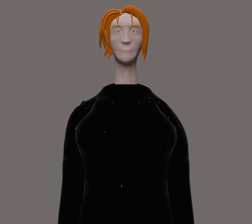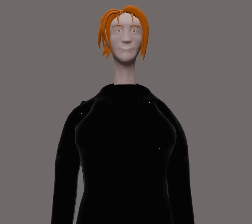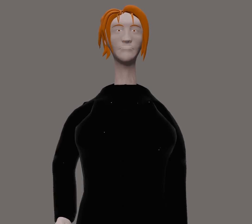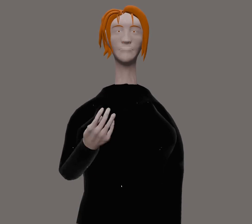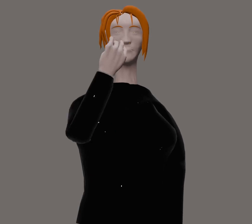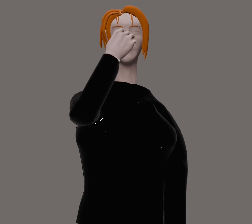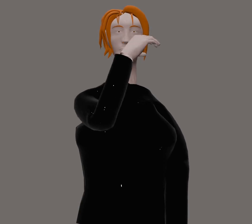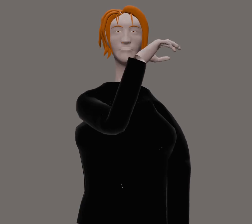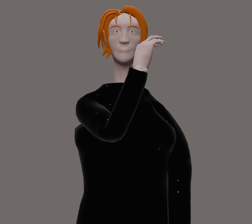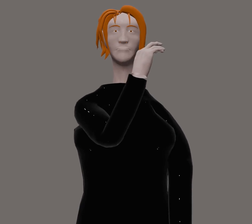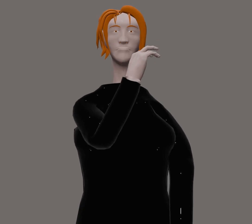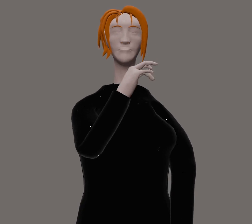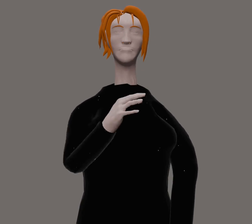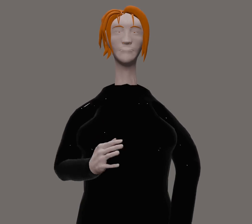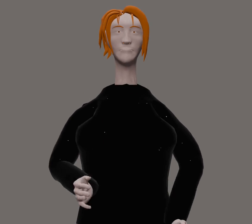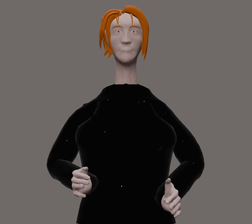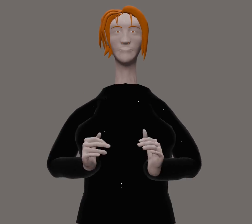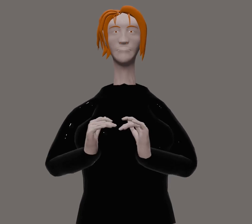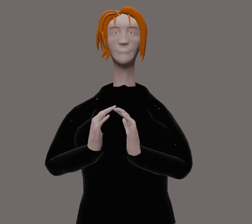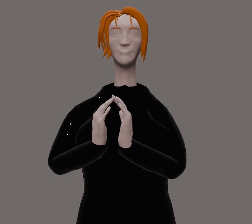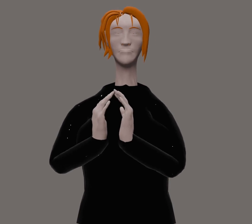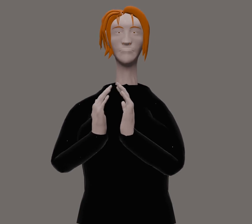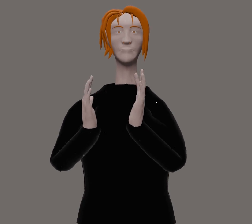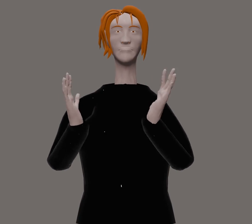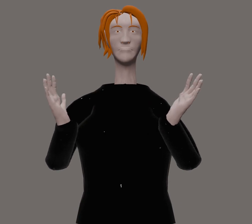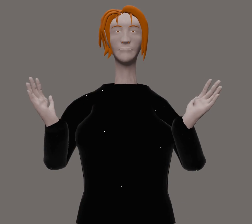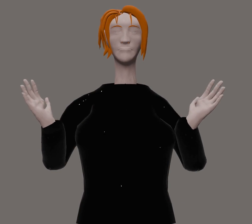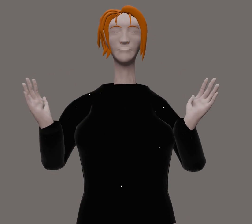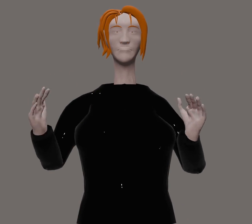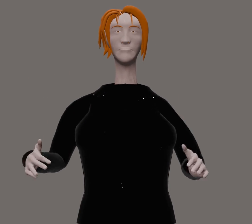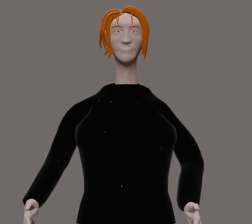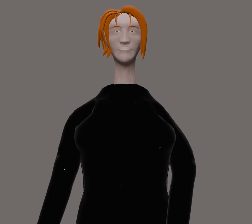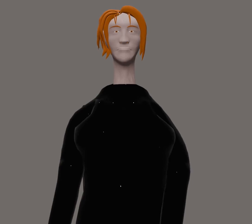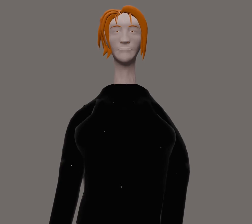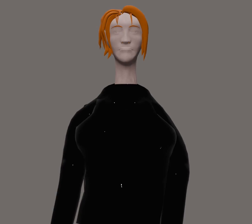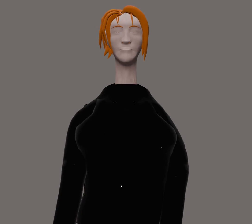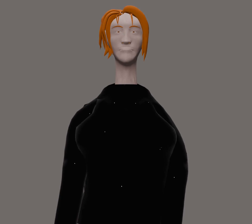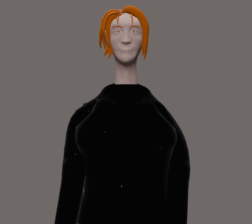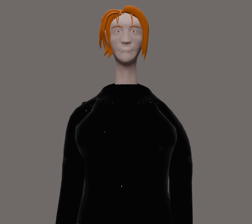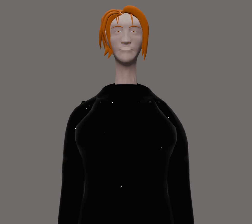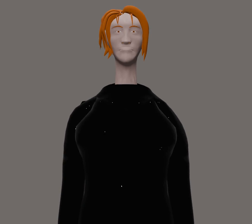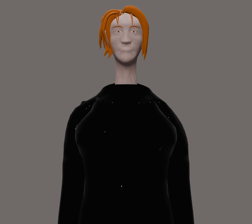Bloom